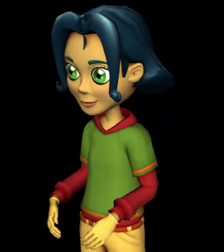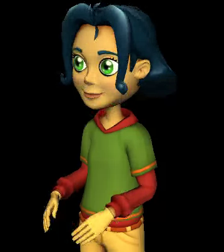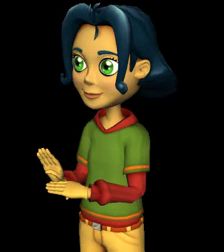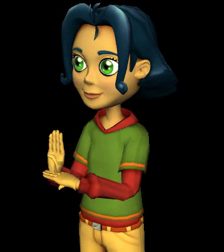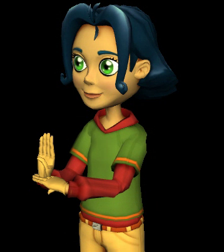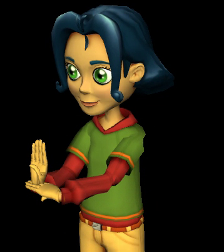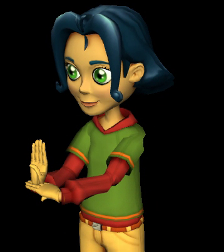يظهر